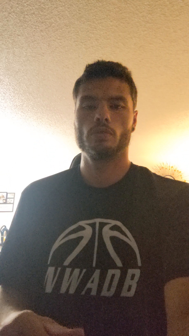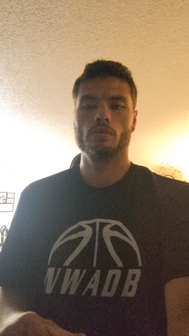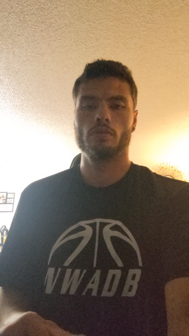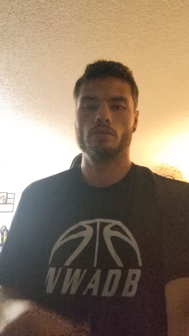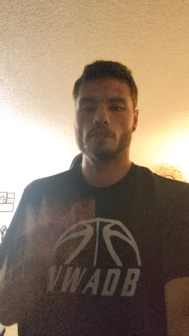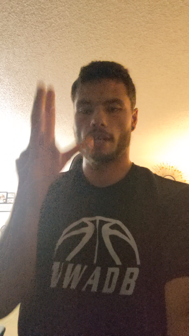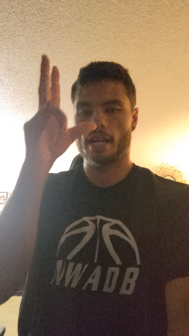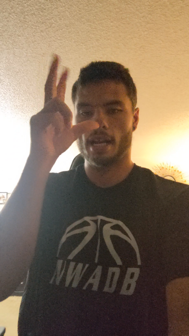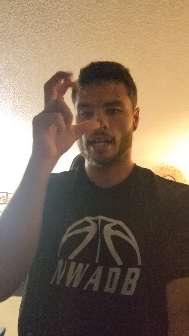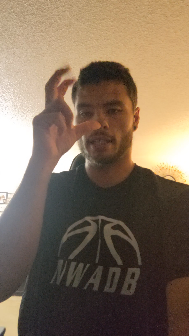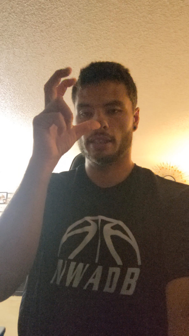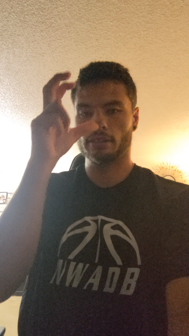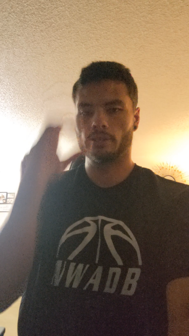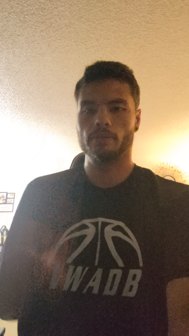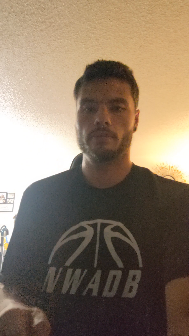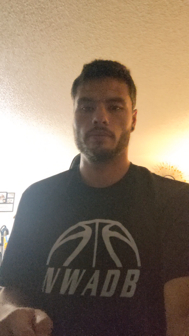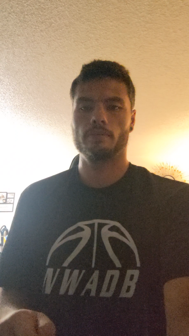ant